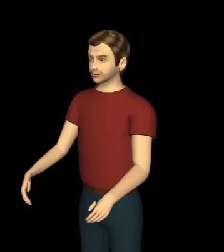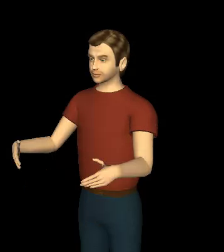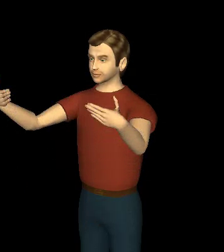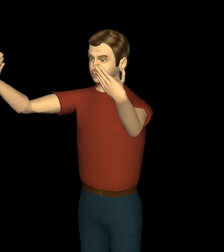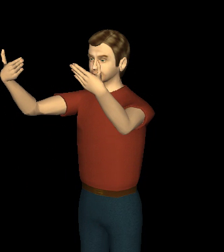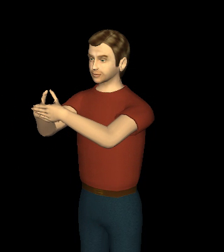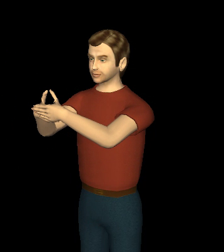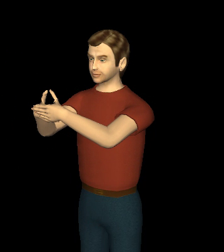الليل